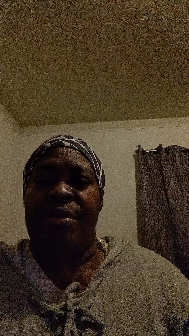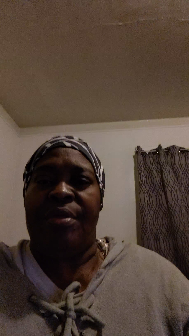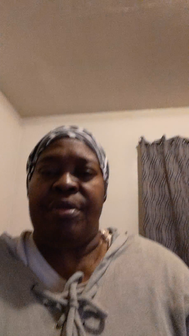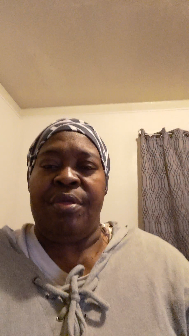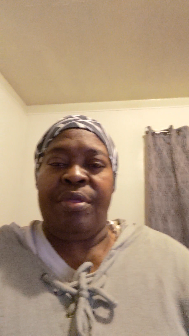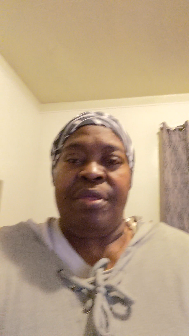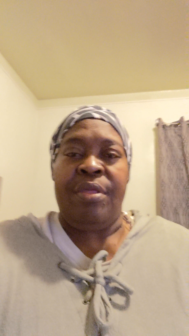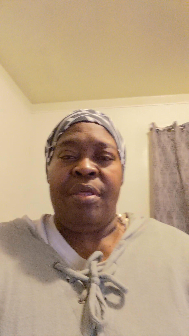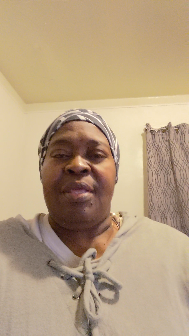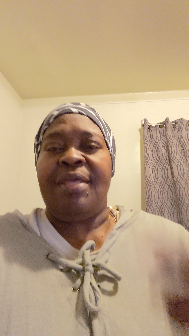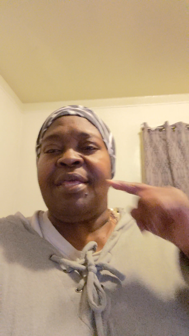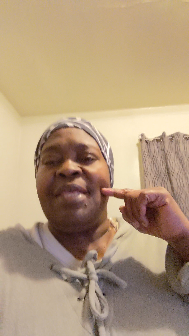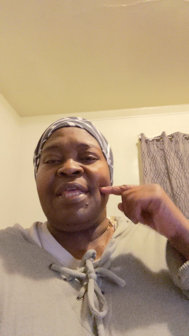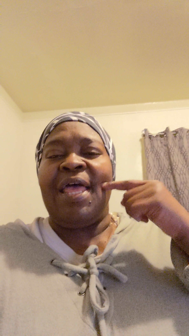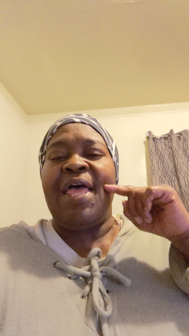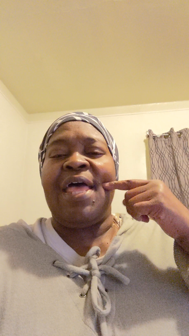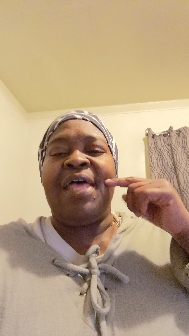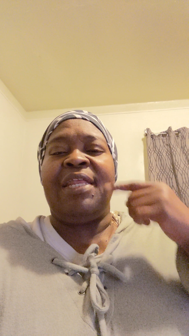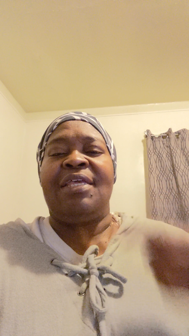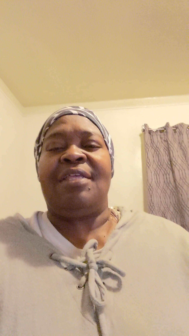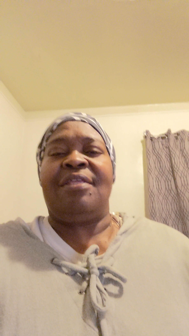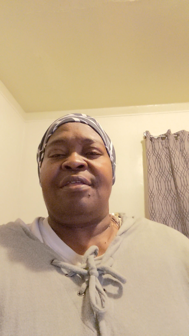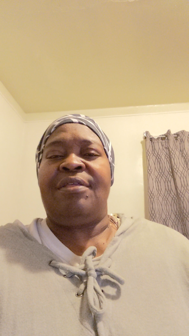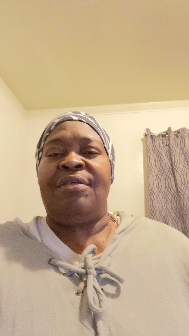candy